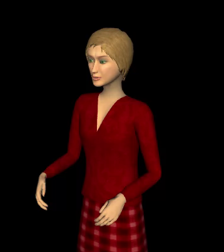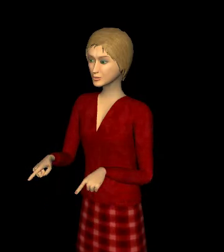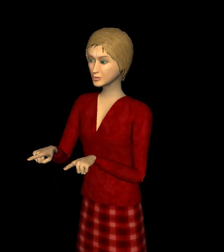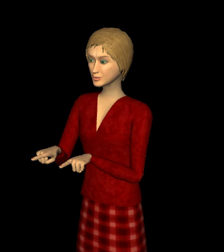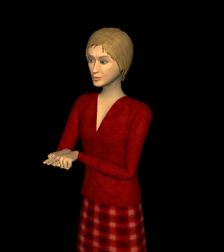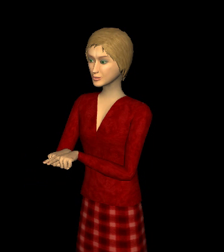نفس